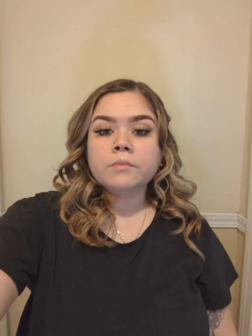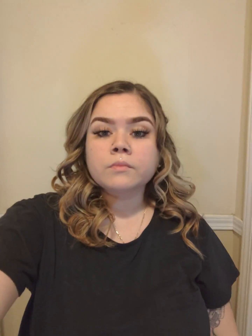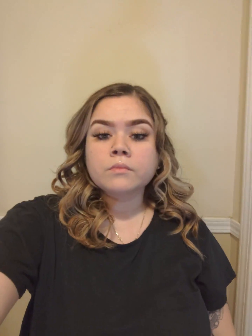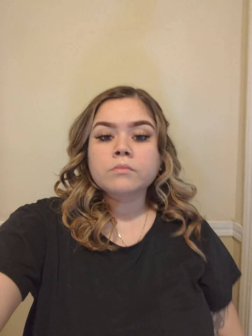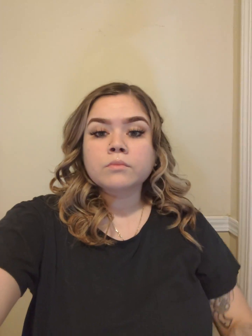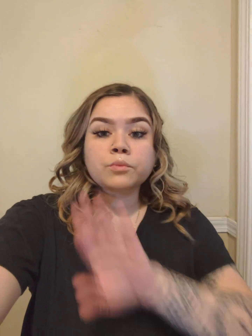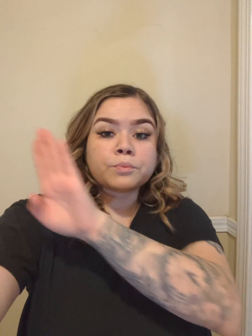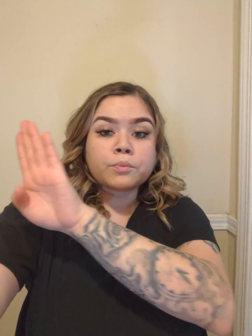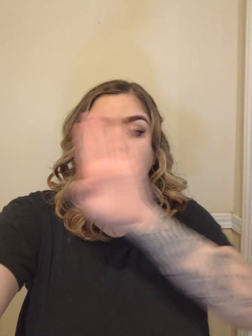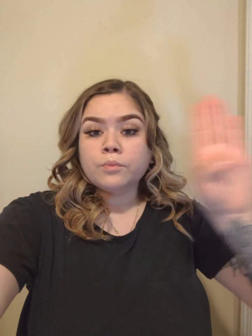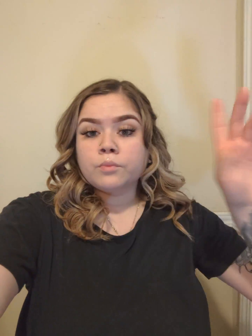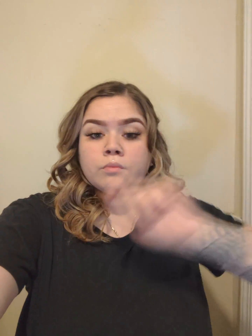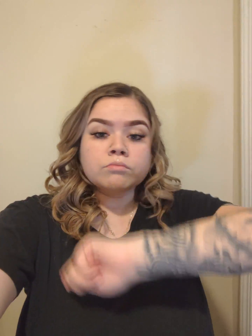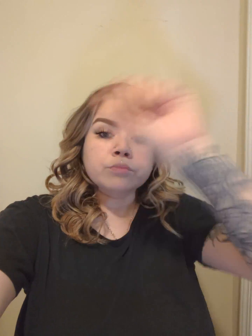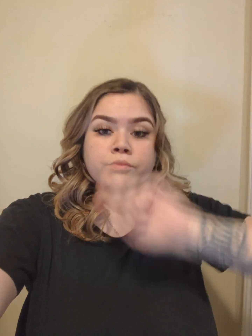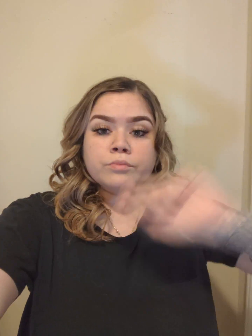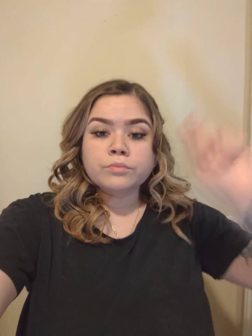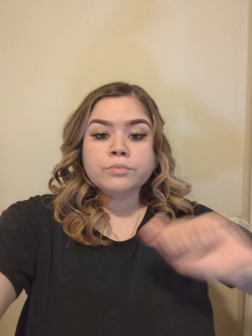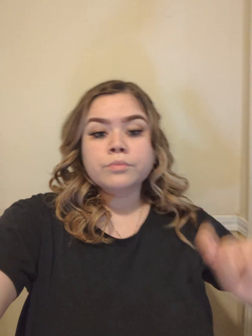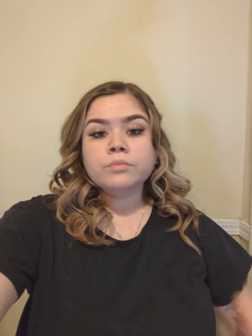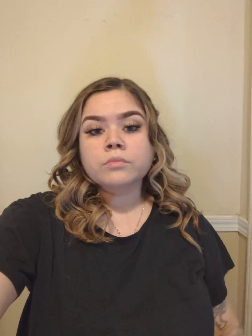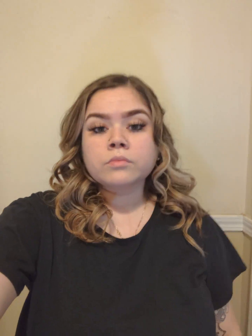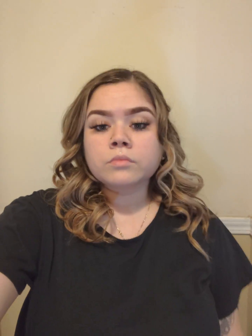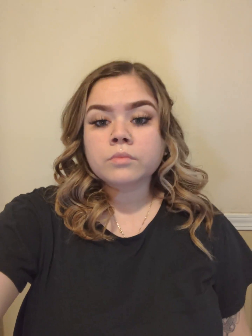chalk